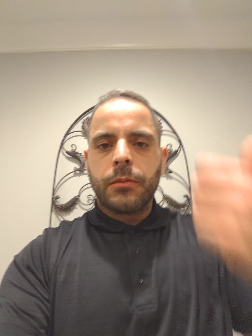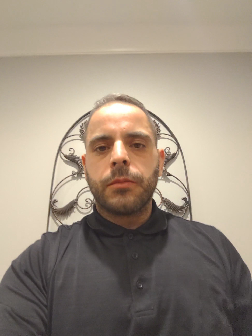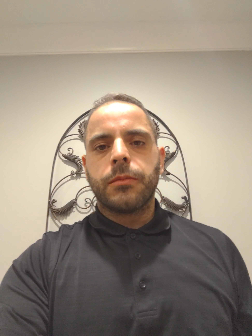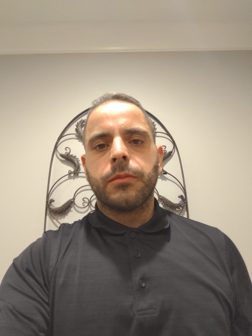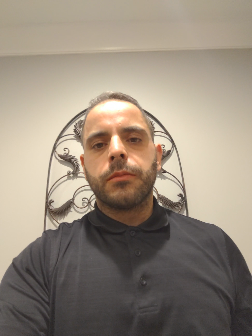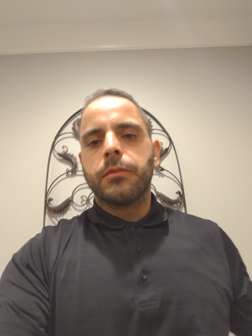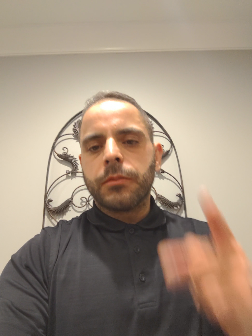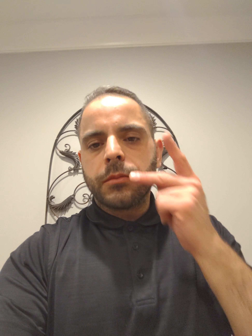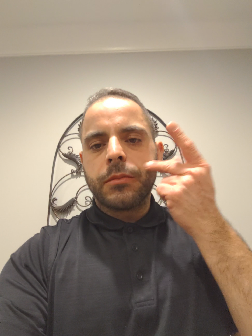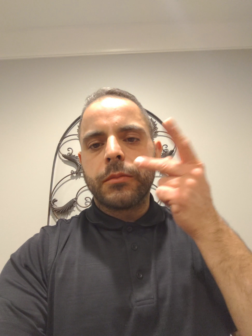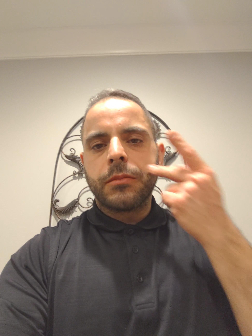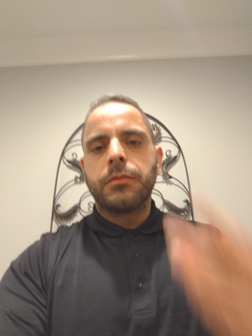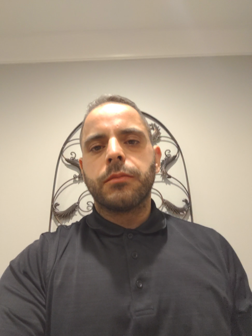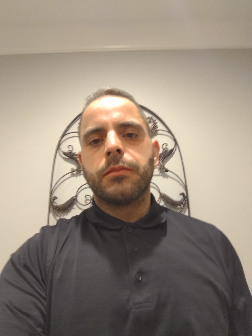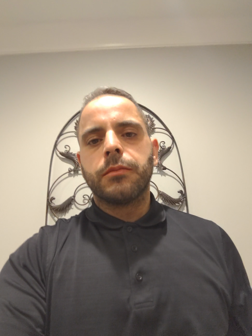kitty